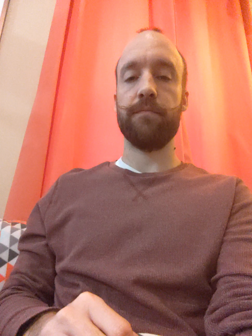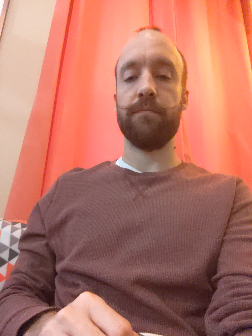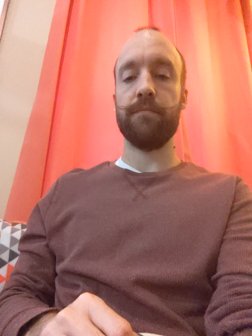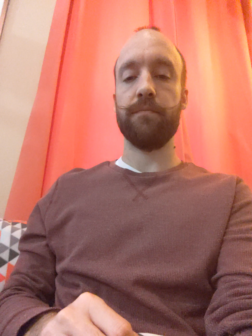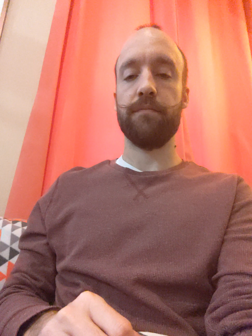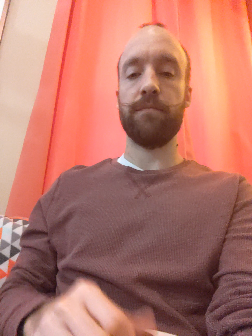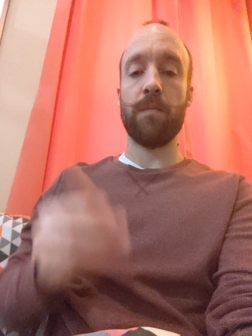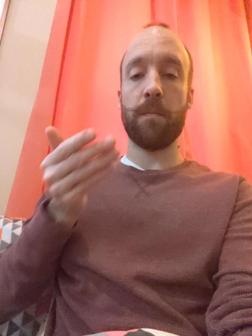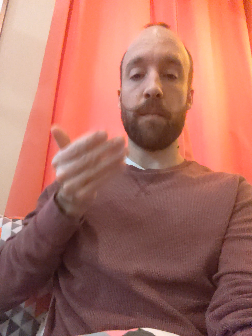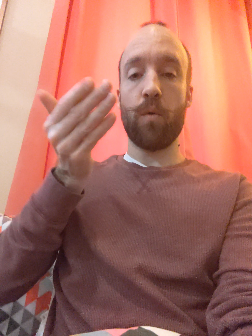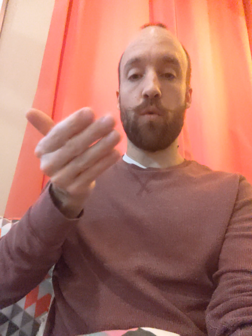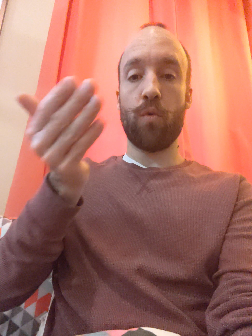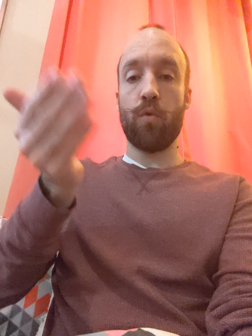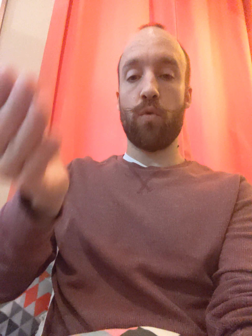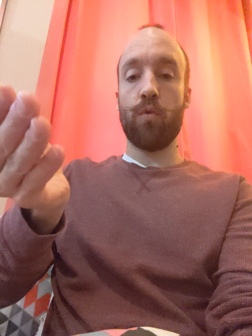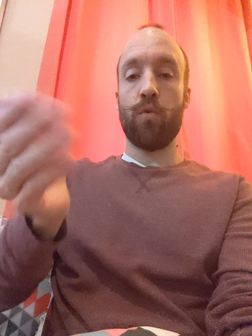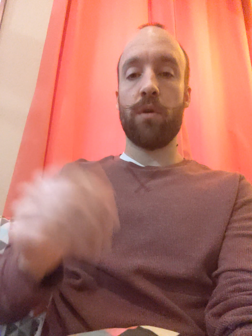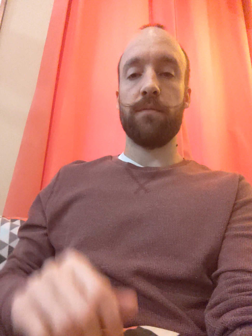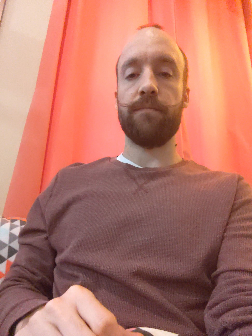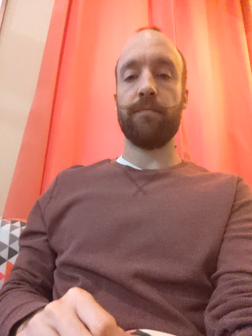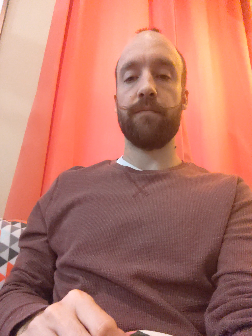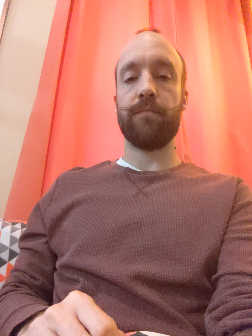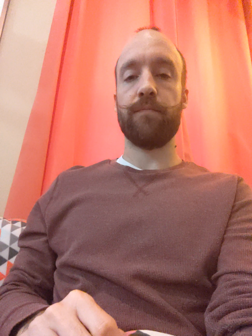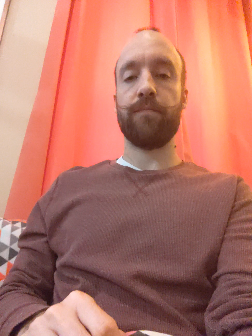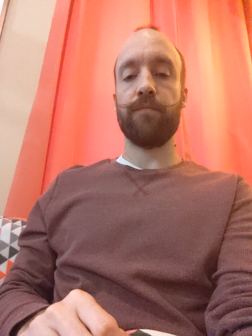boat